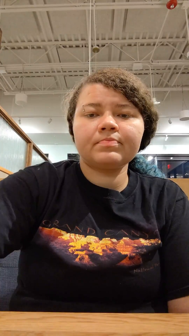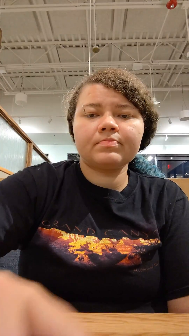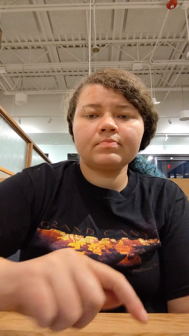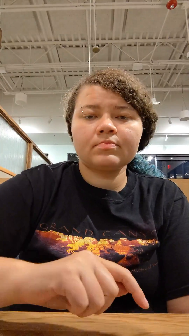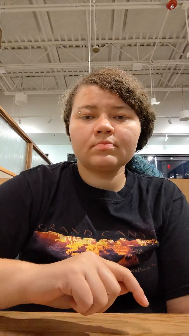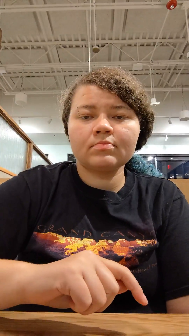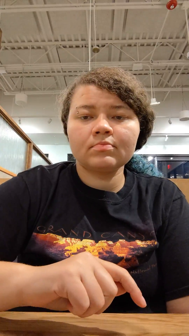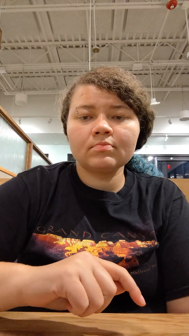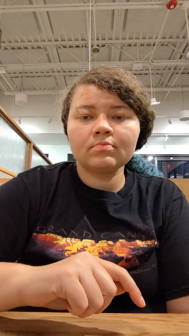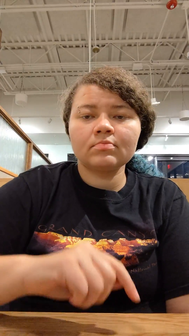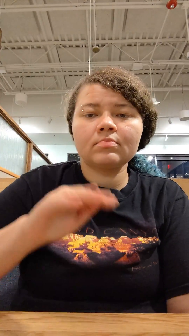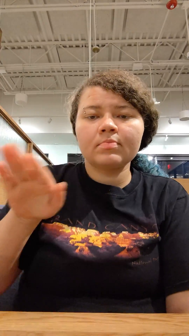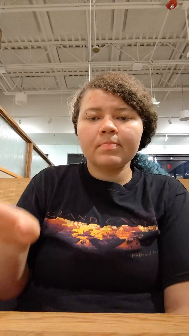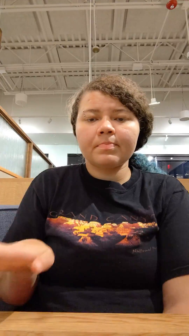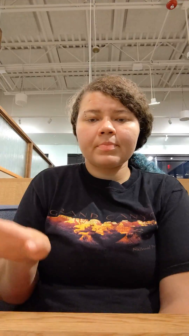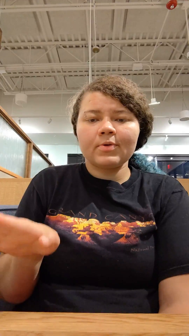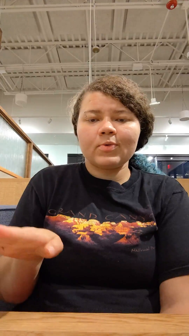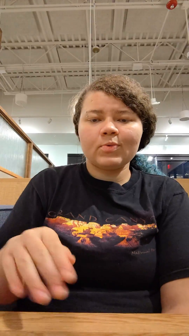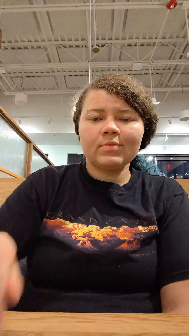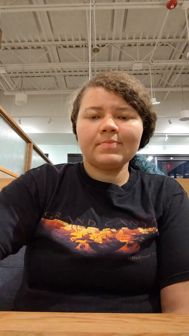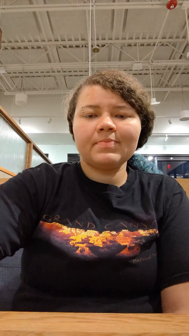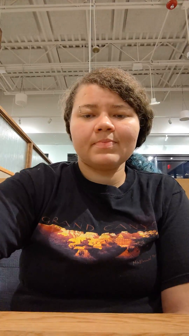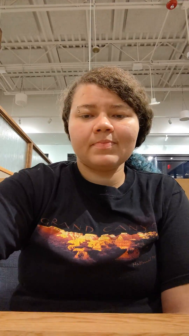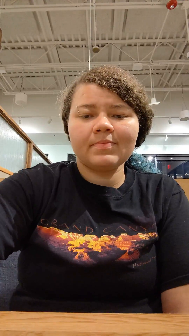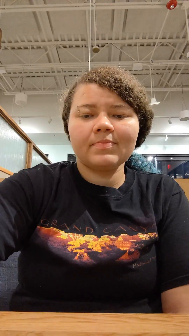penguin